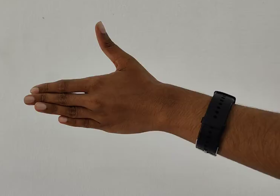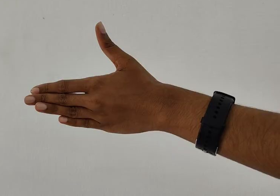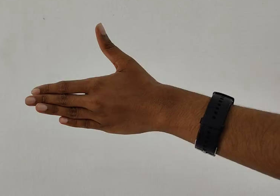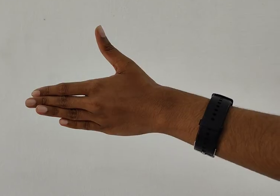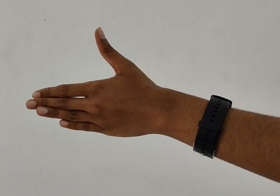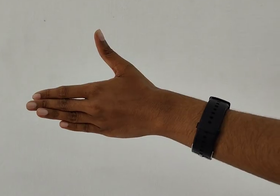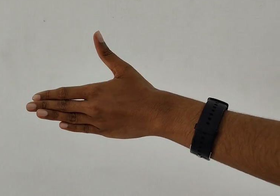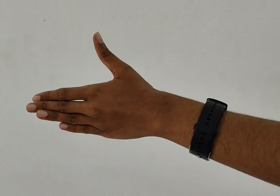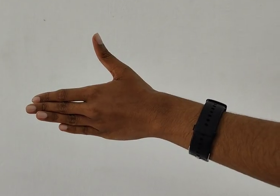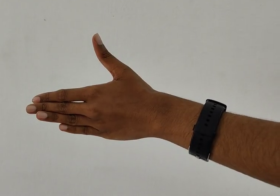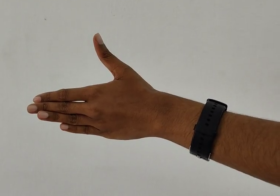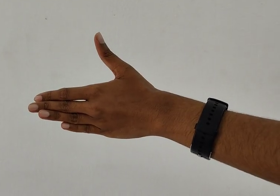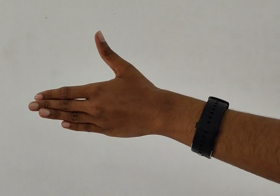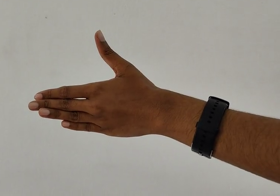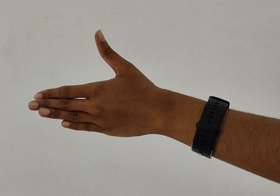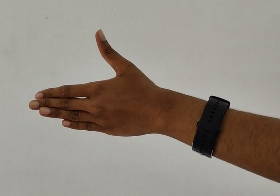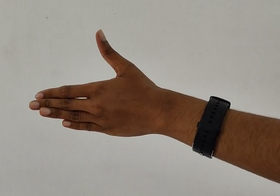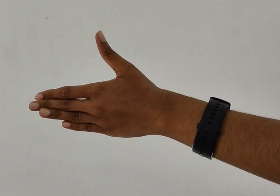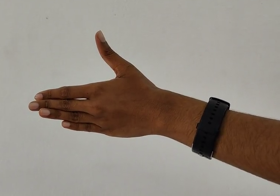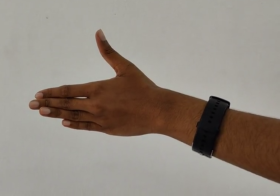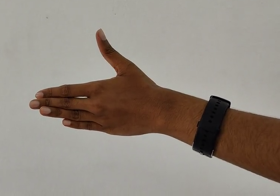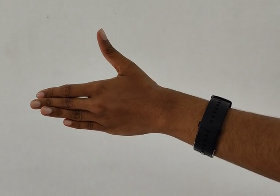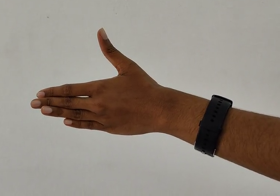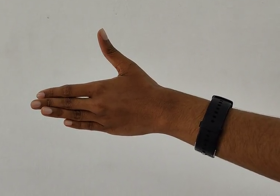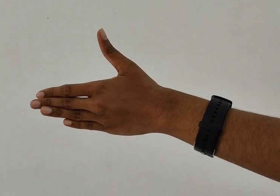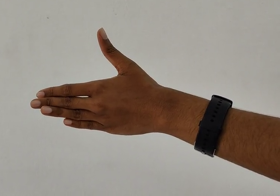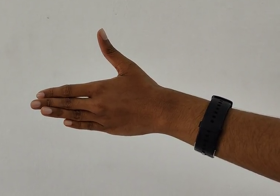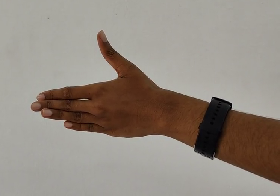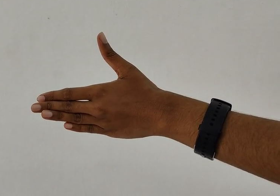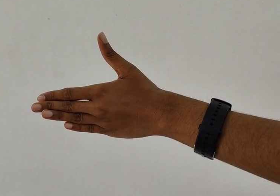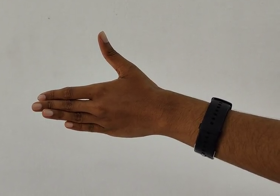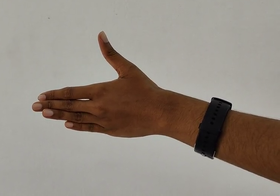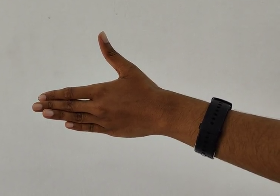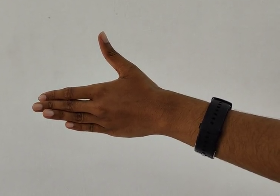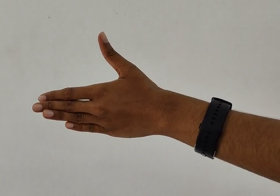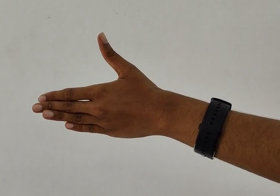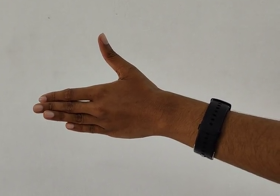ആ